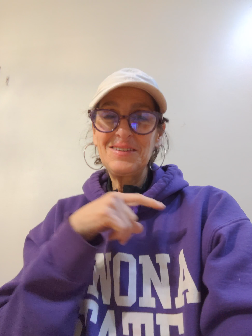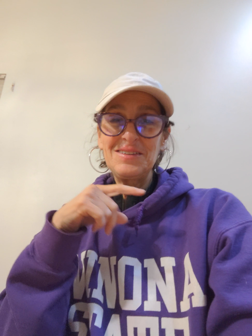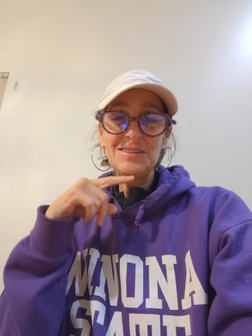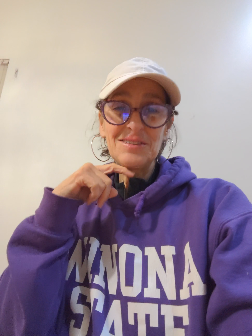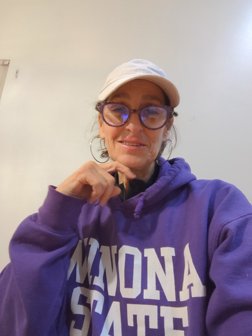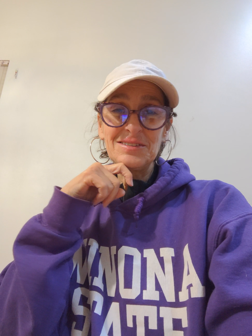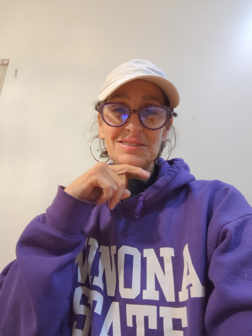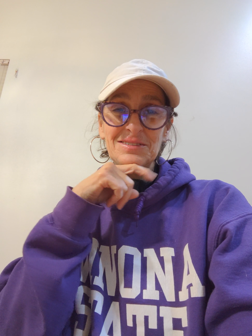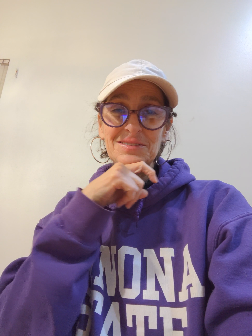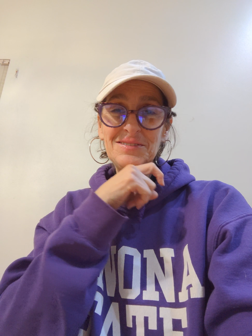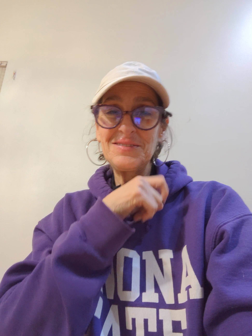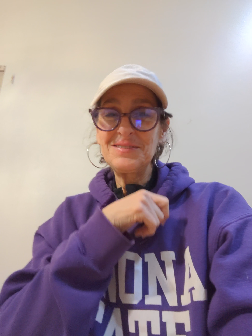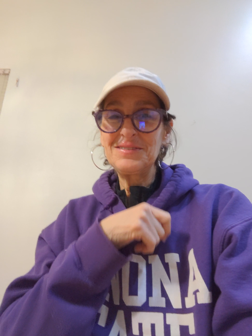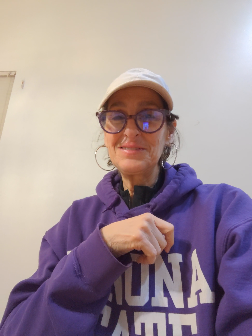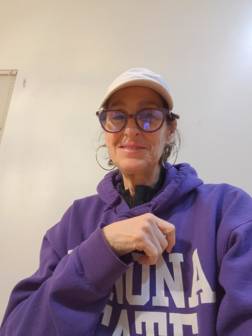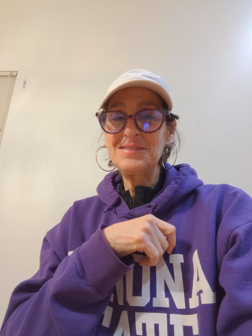cereal